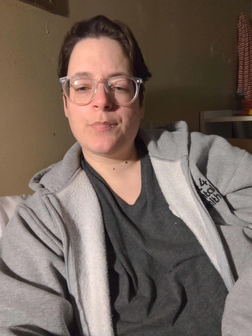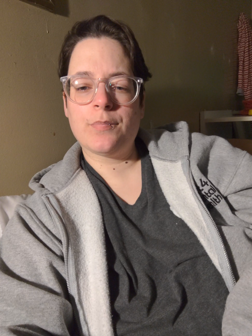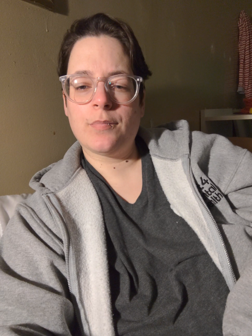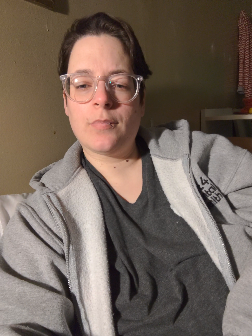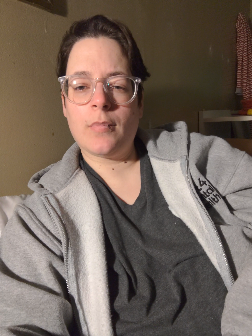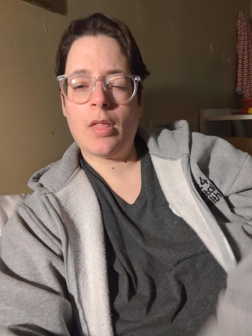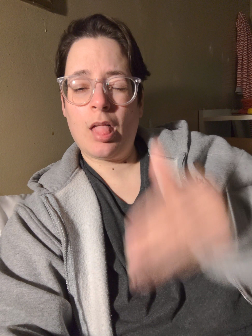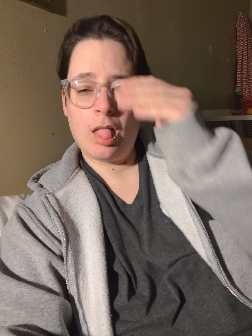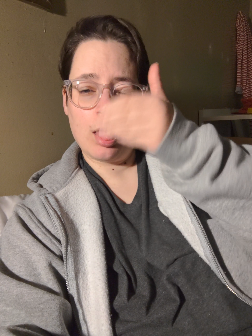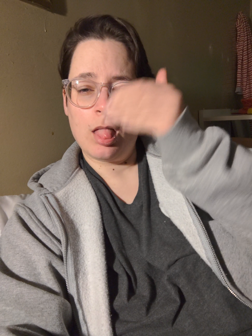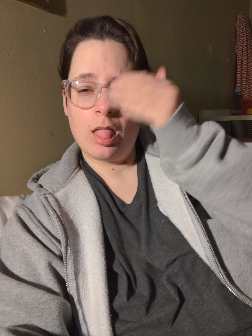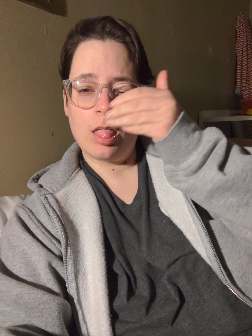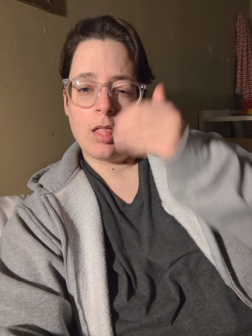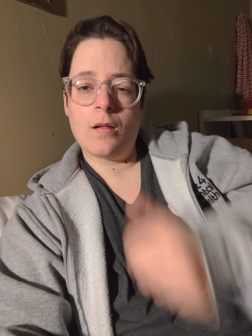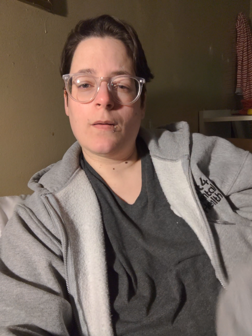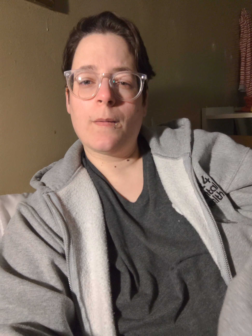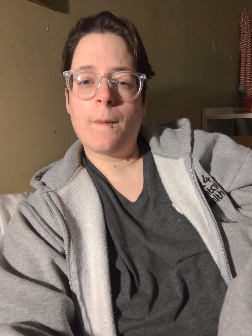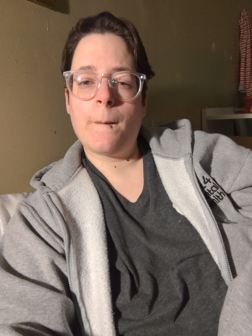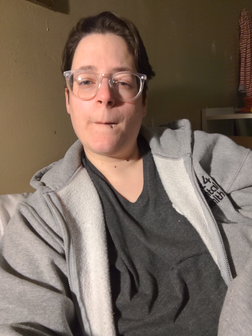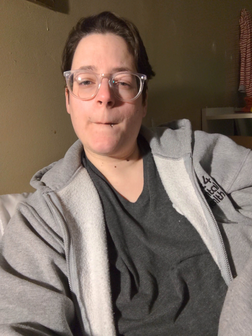sleepy